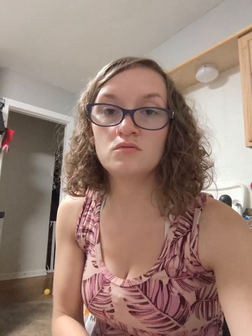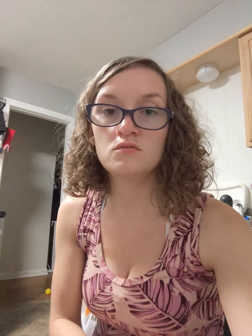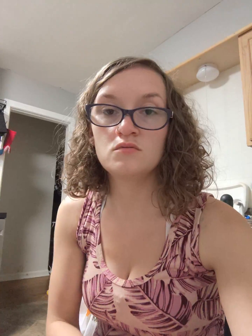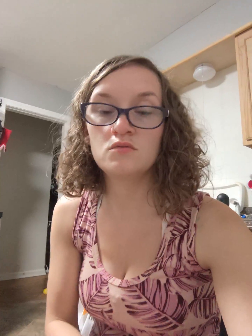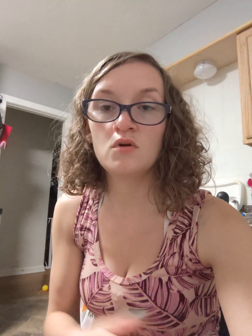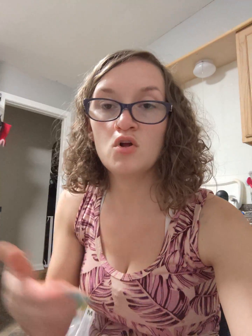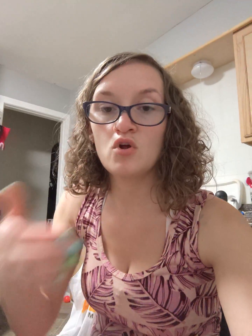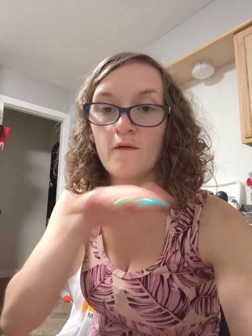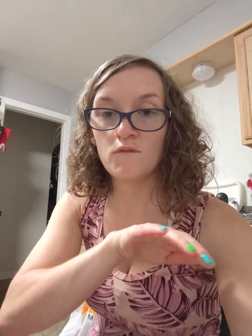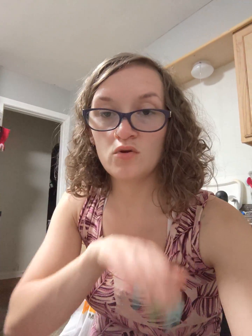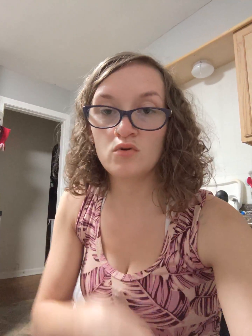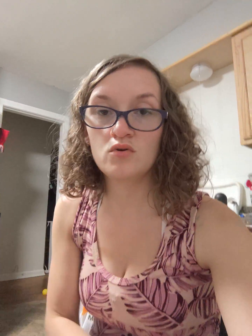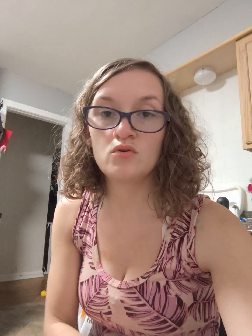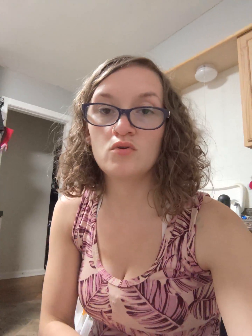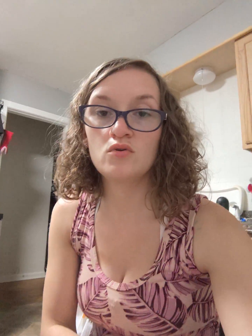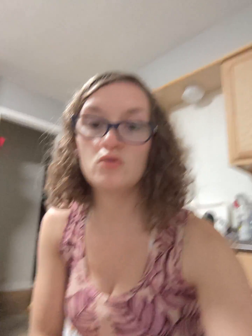cover